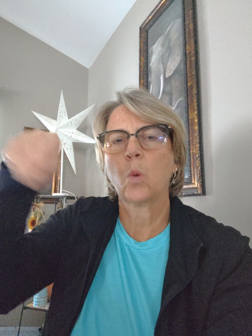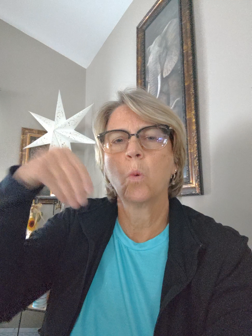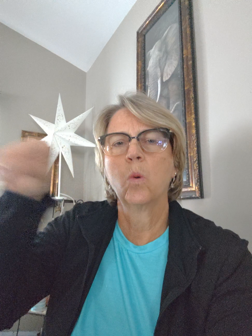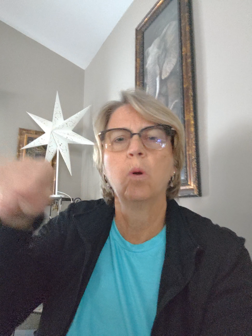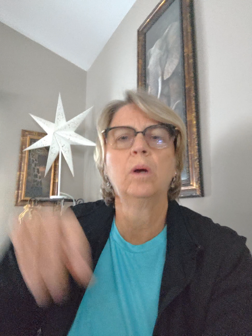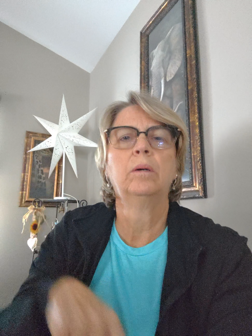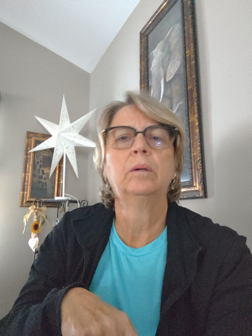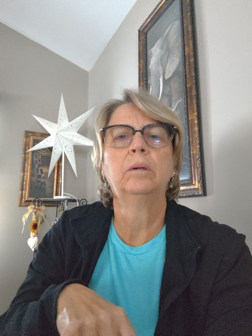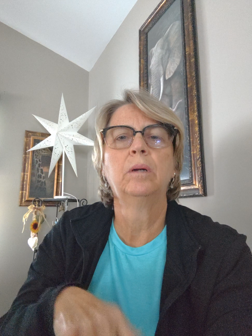store